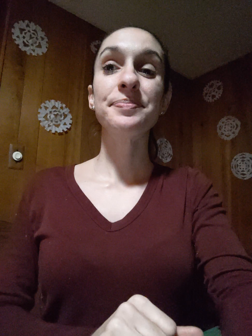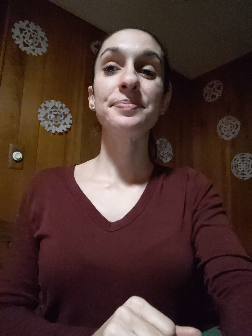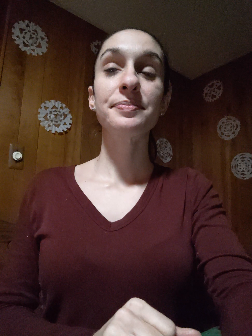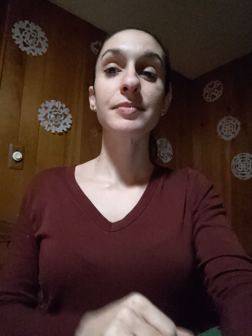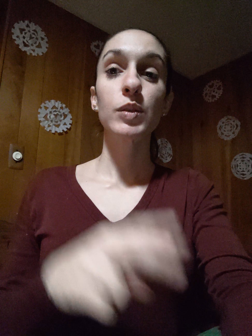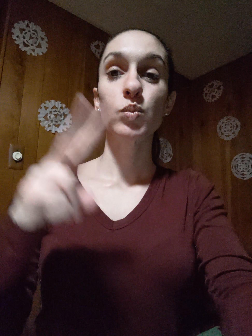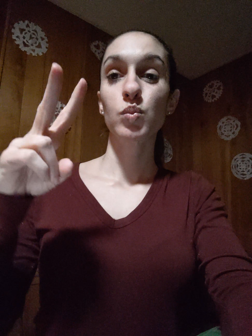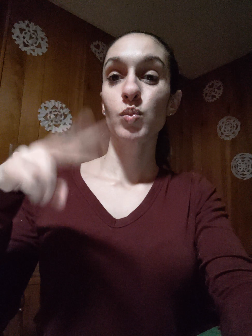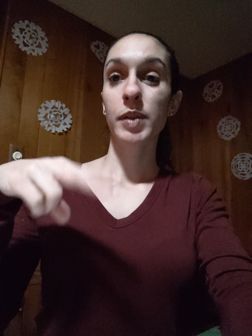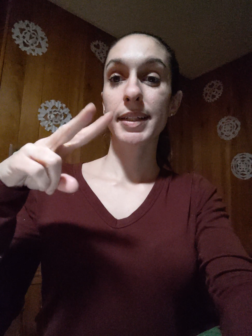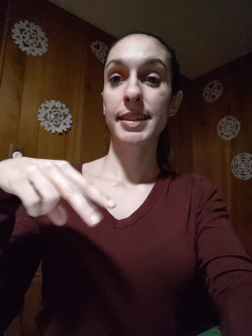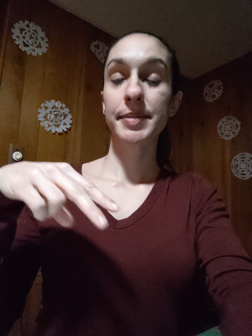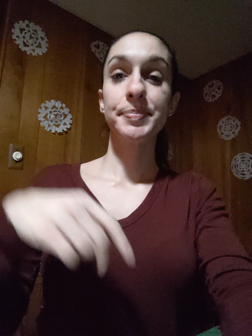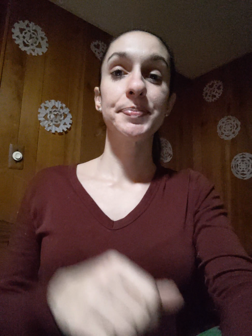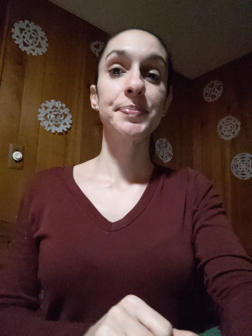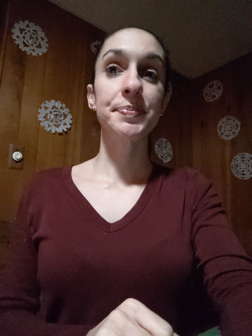read